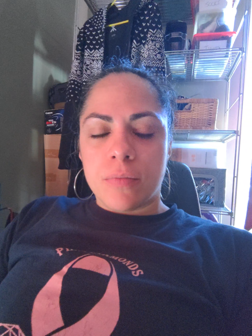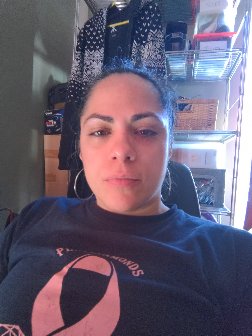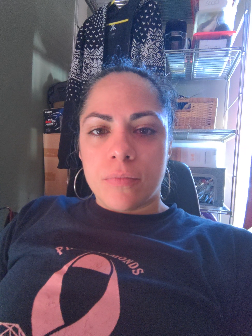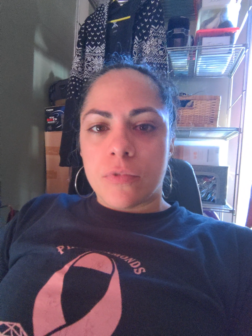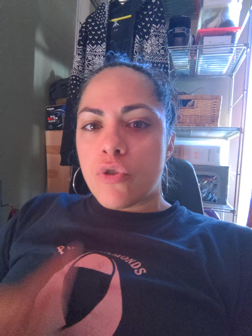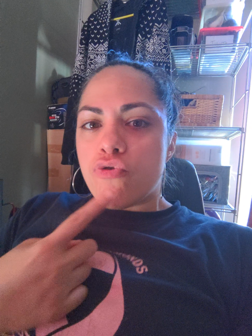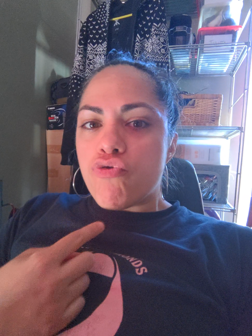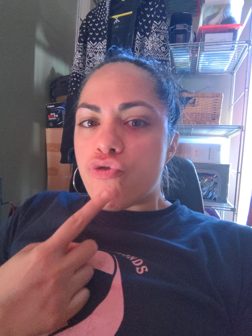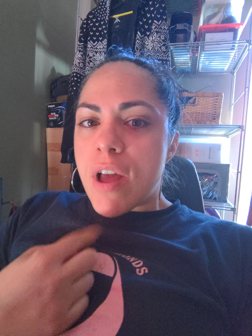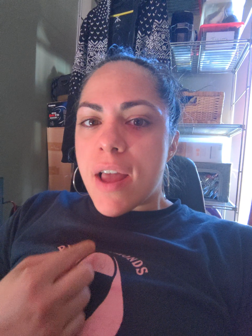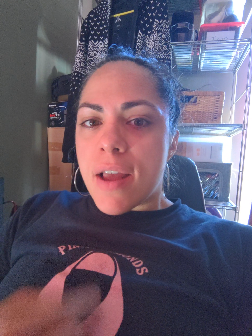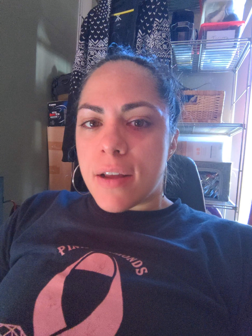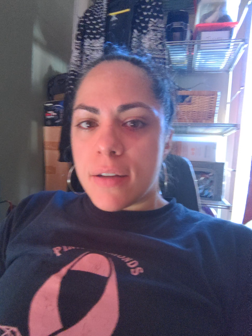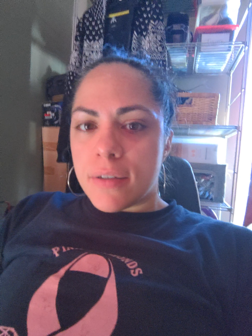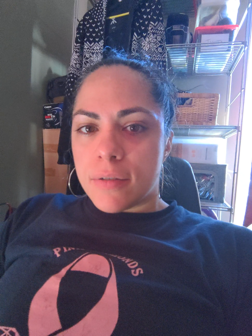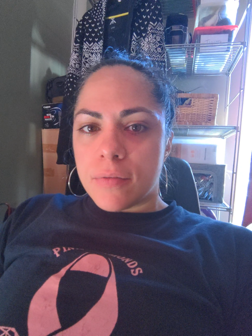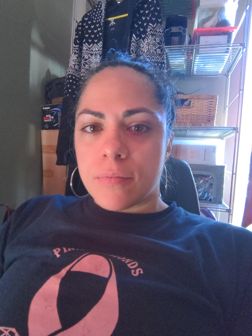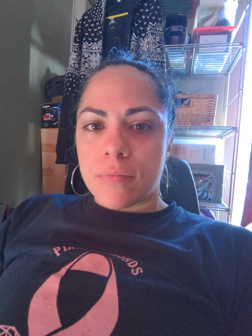red